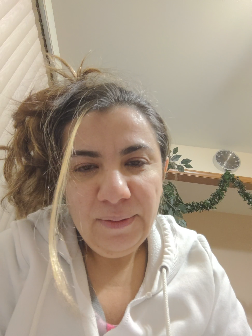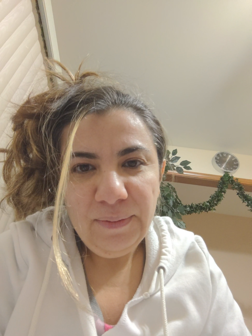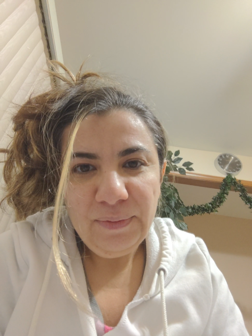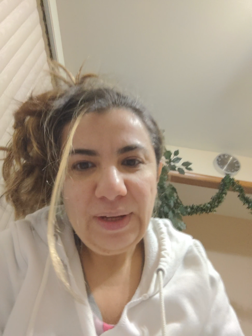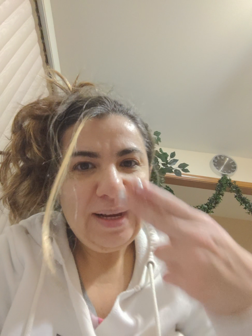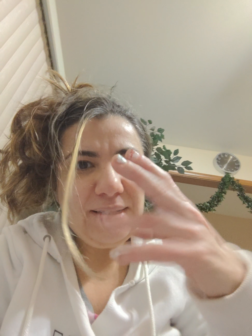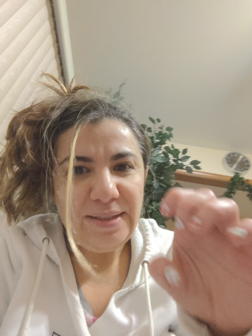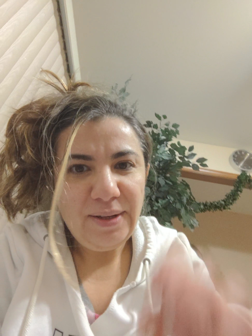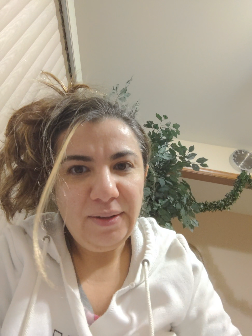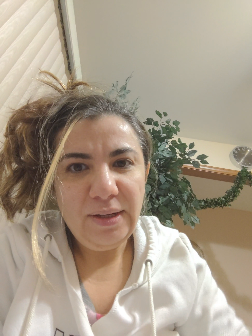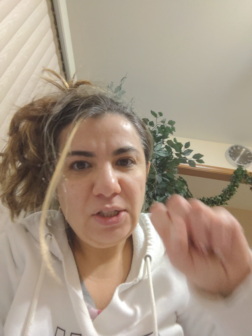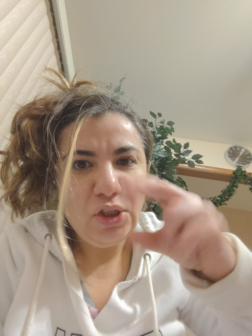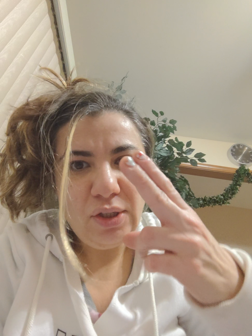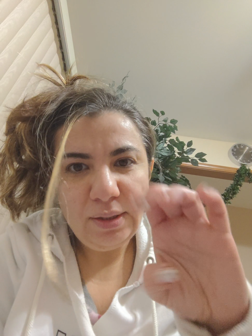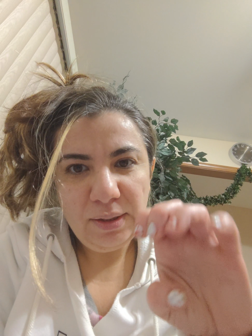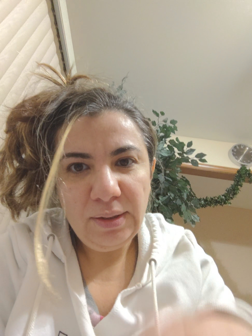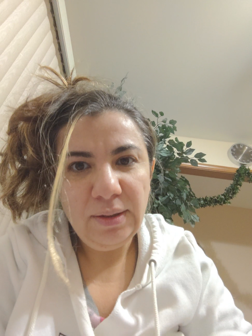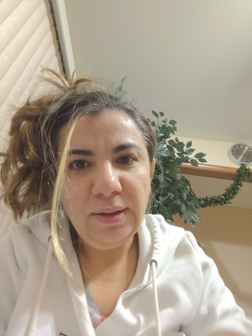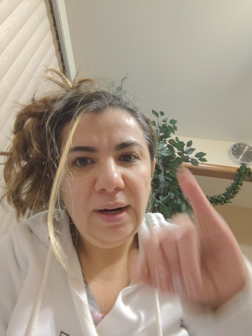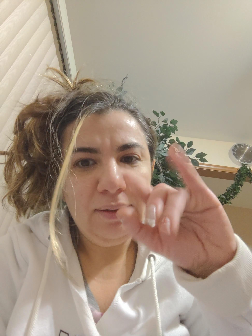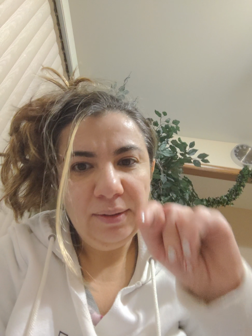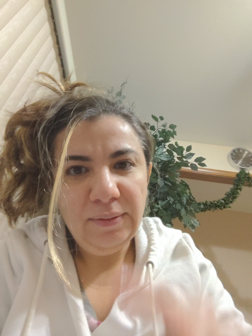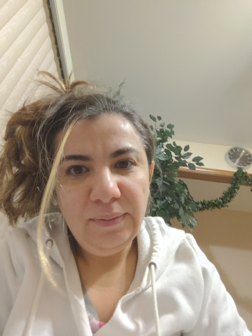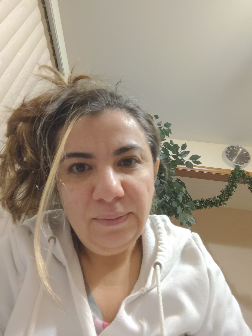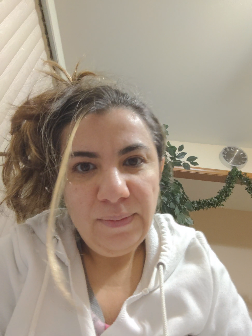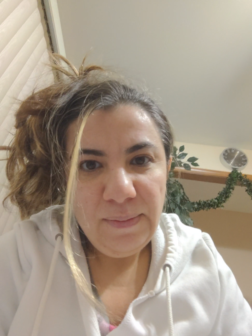he/she/it